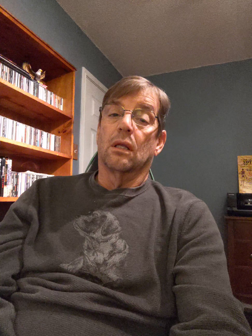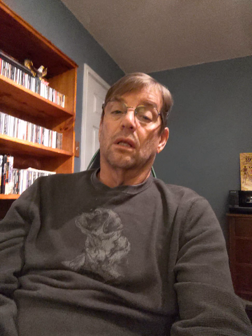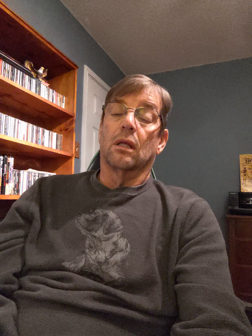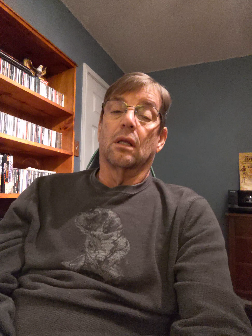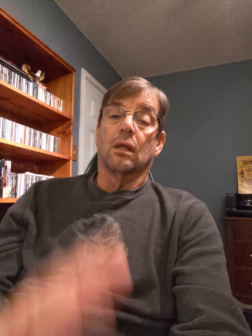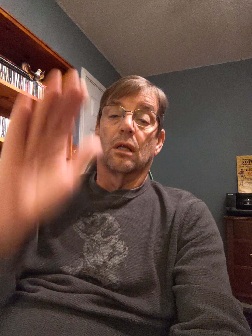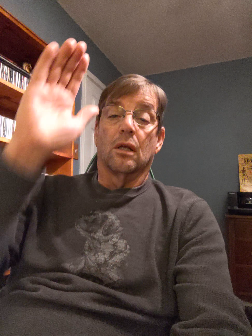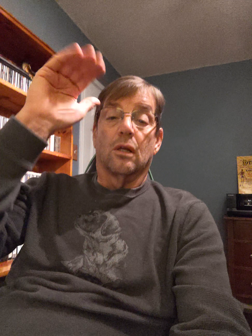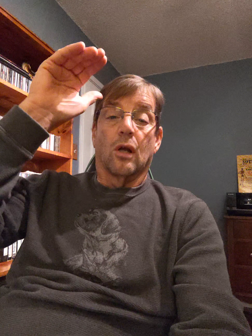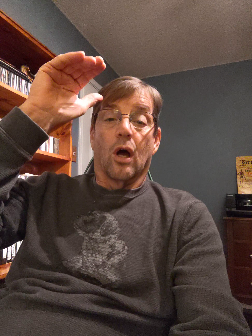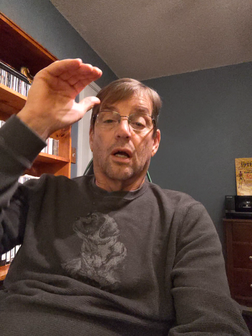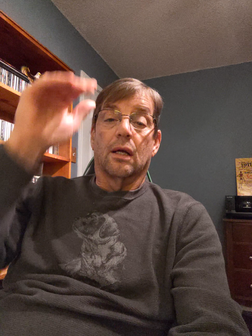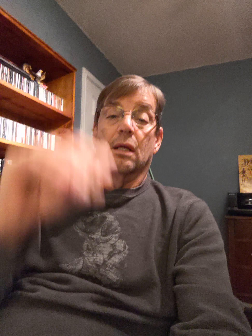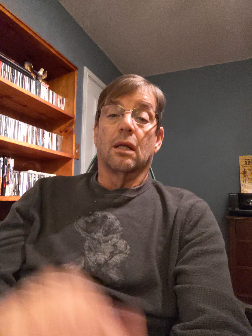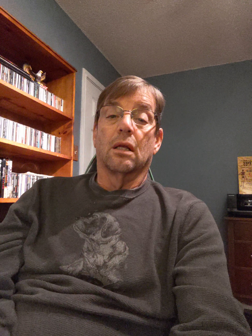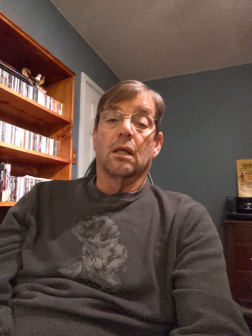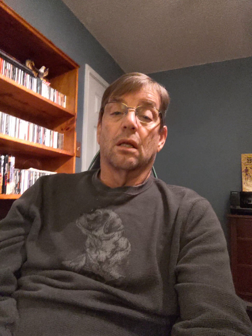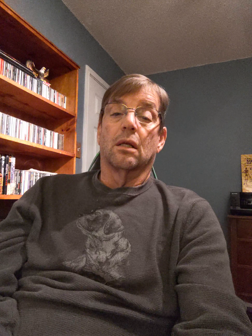donkey